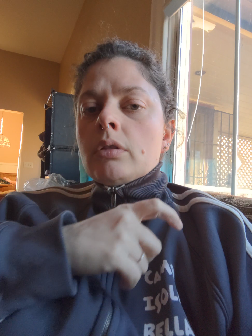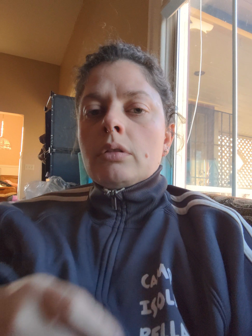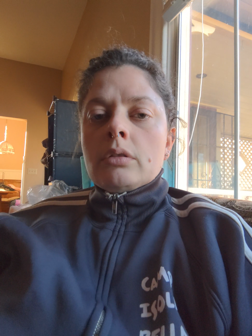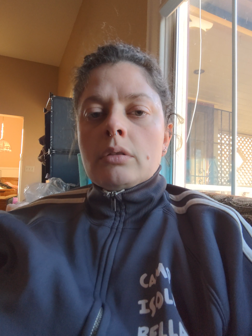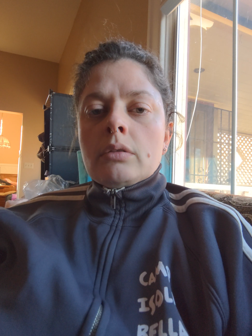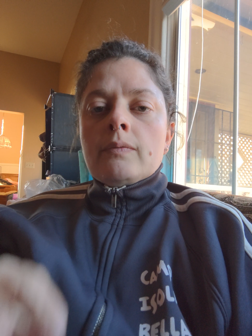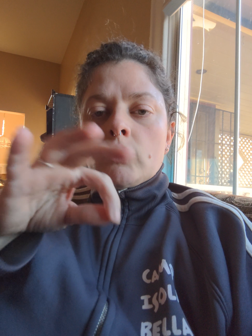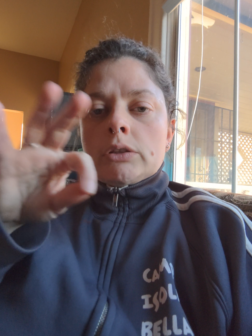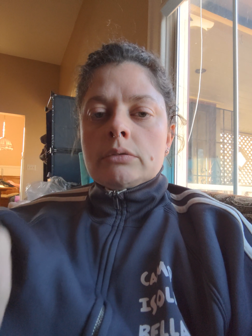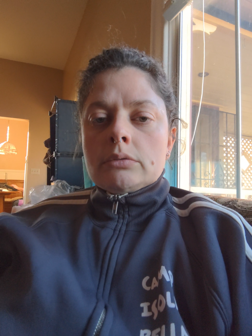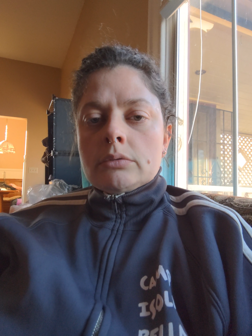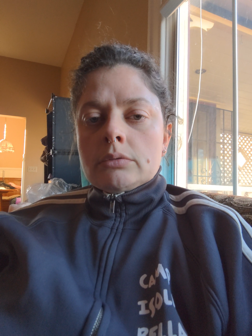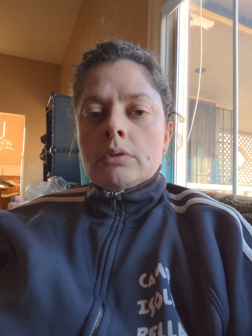french fries